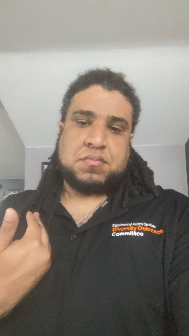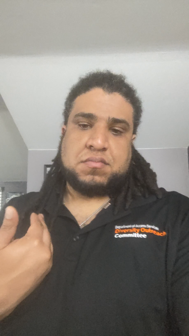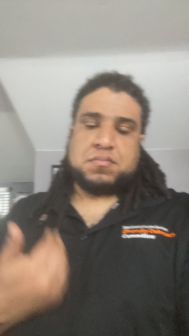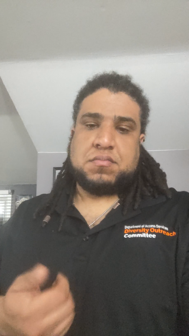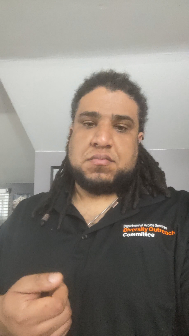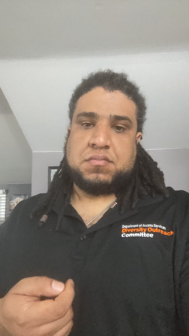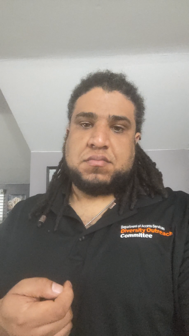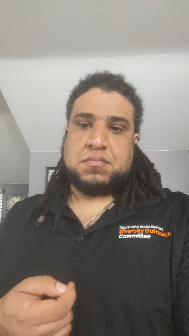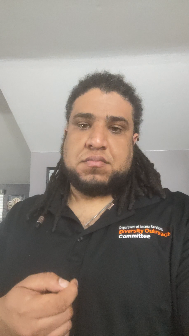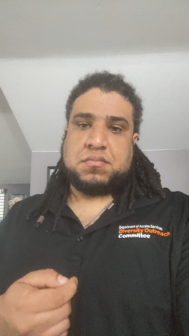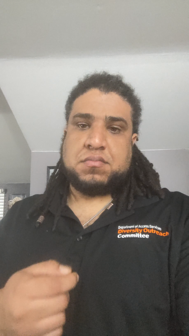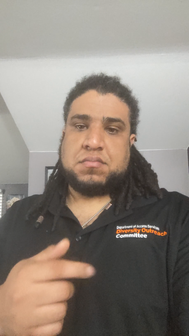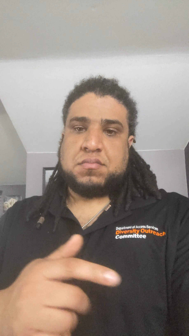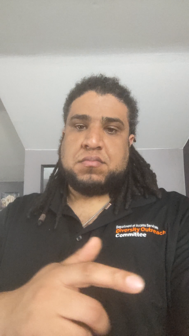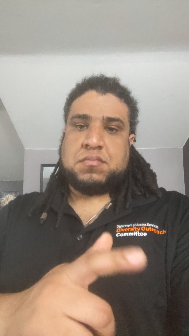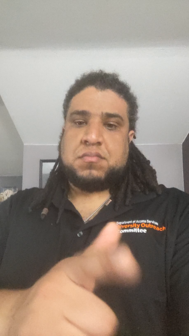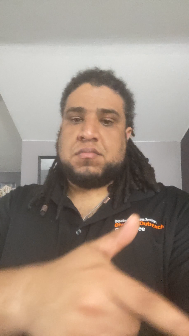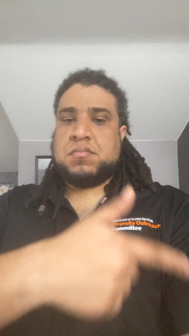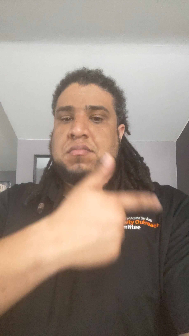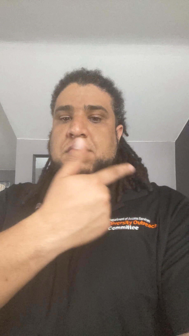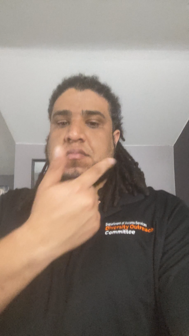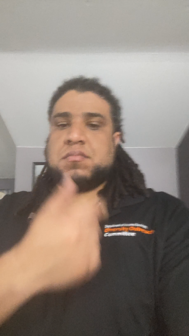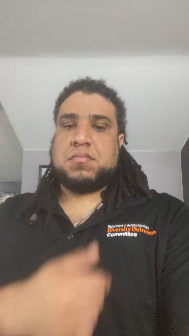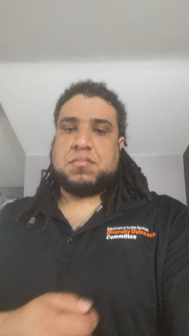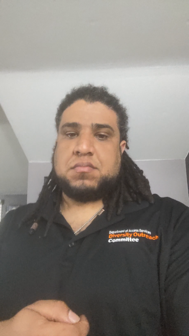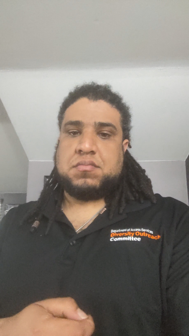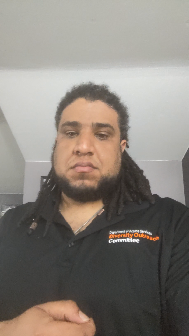long